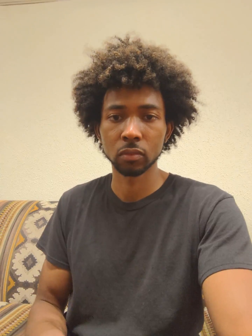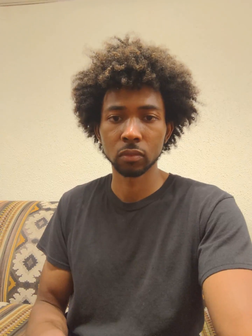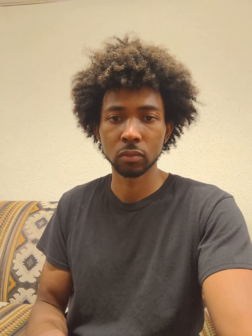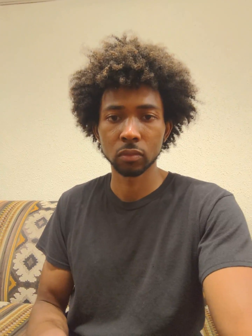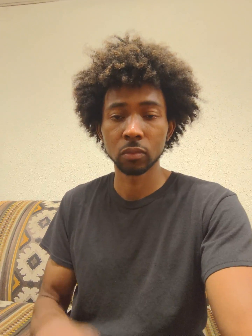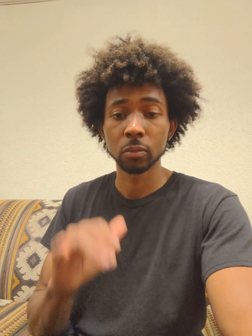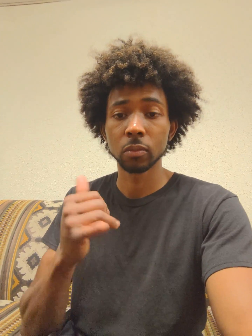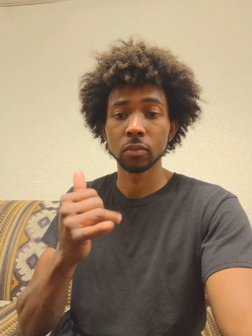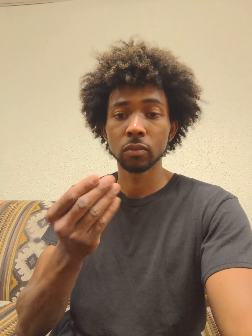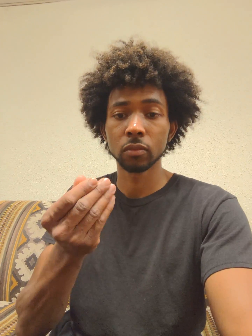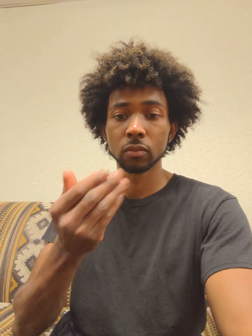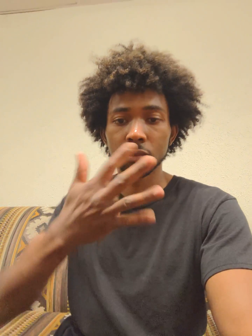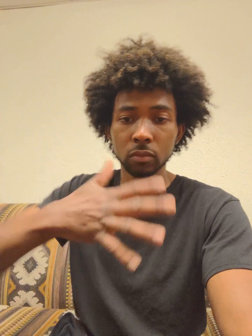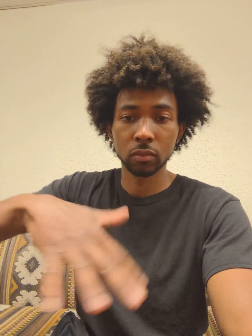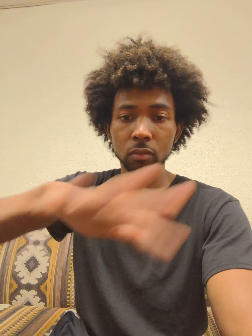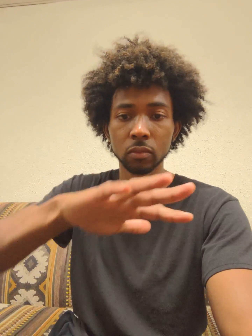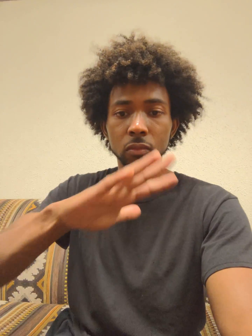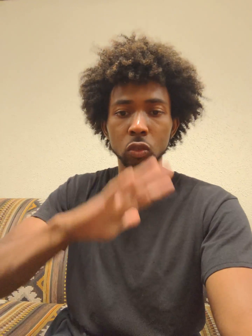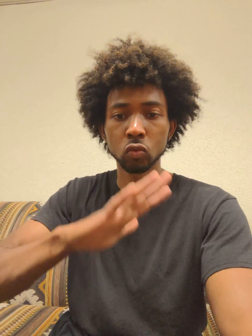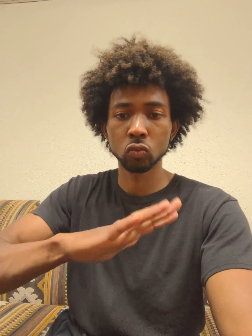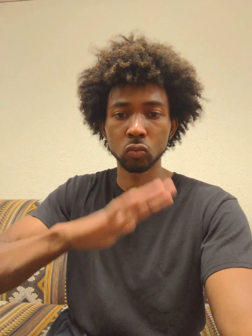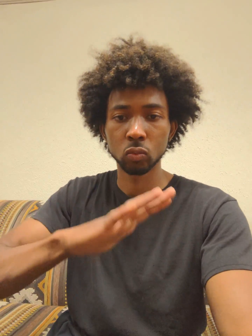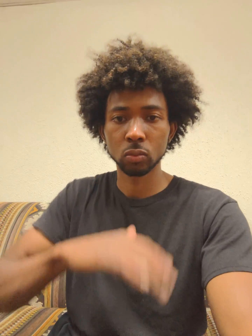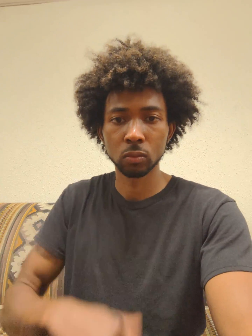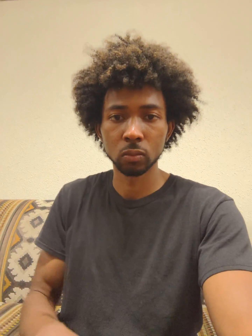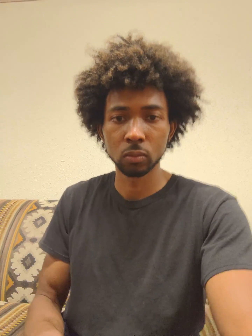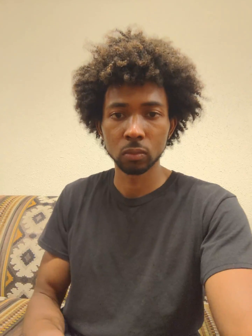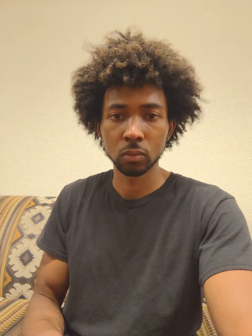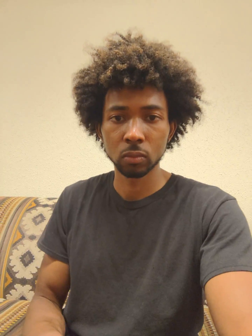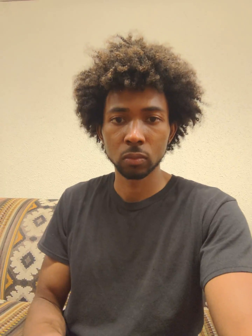playground